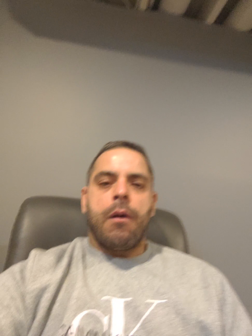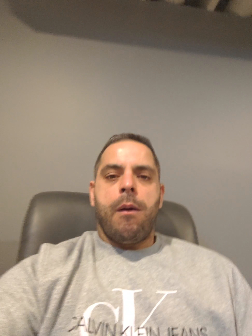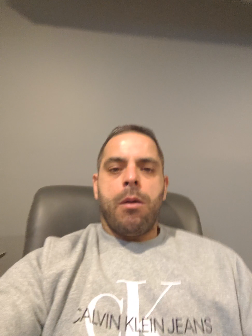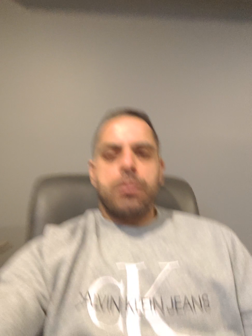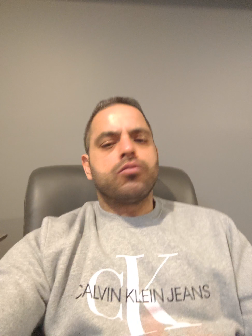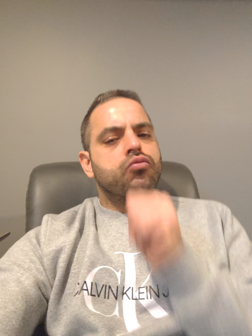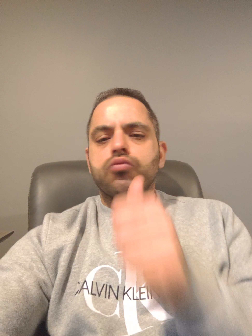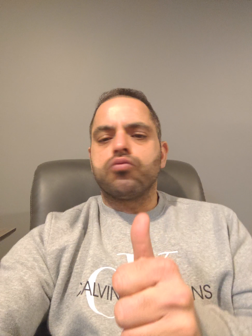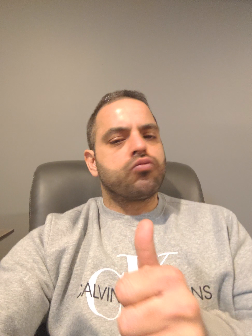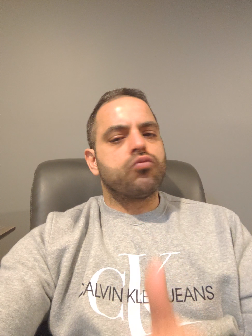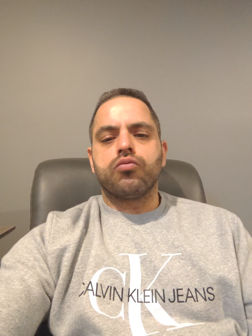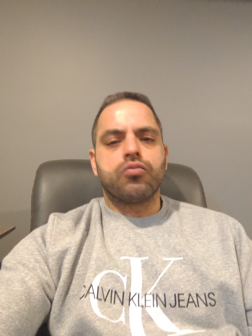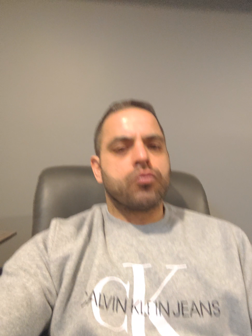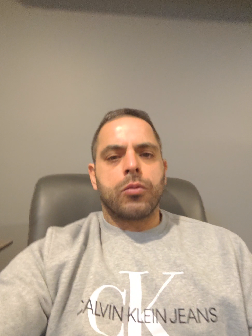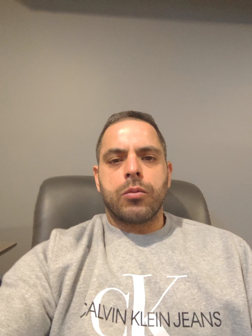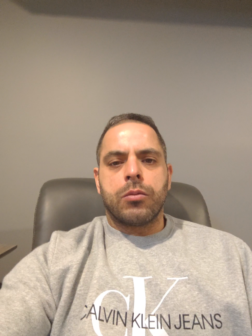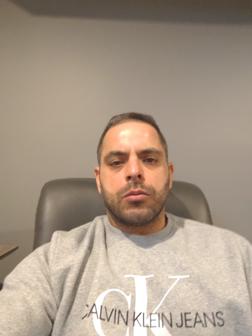not